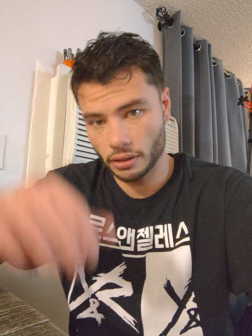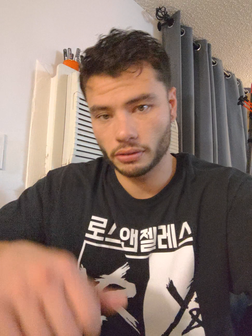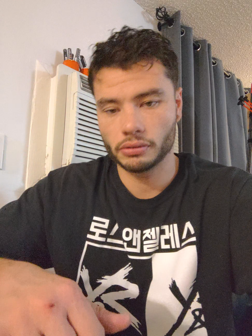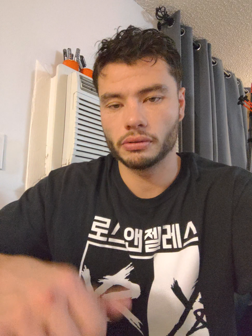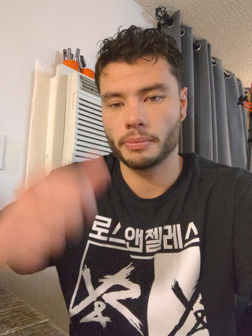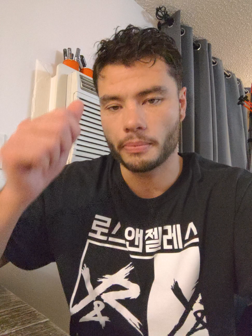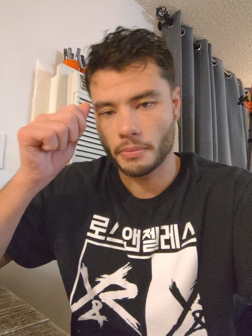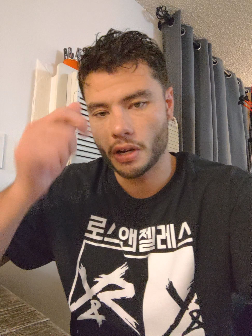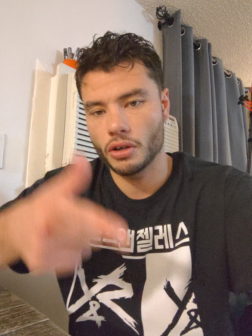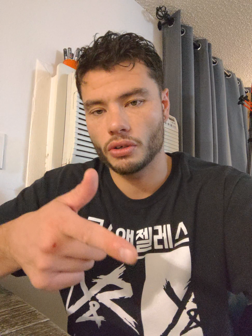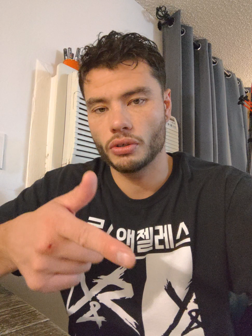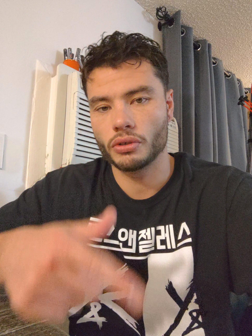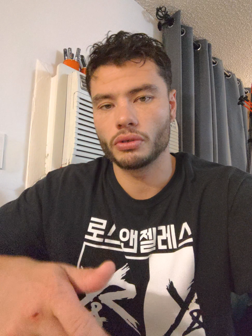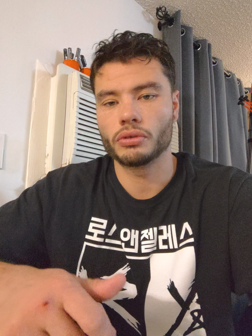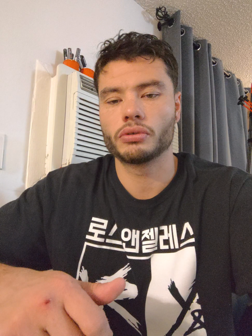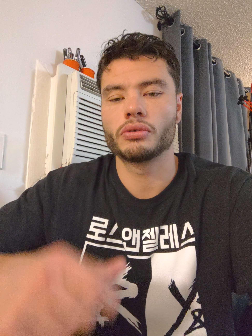brother